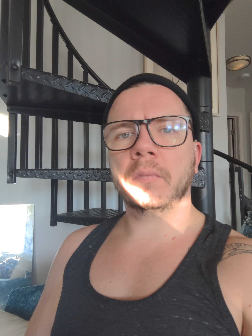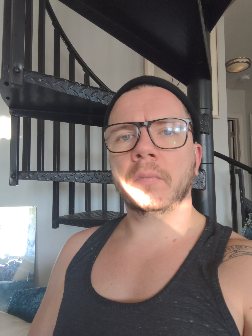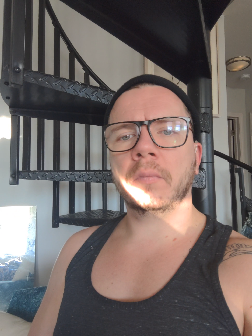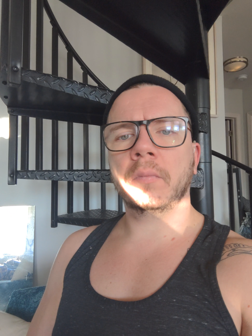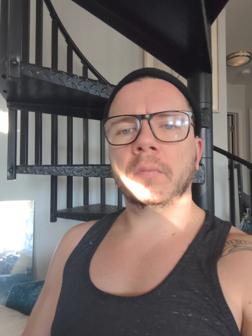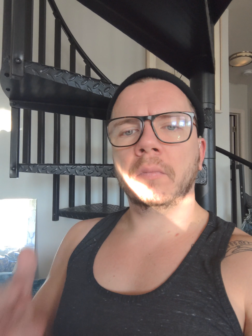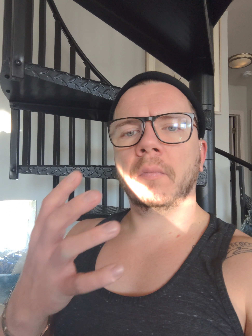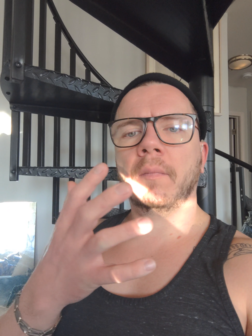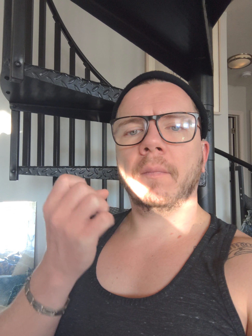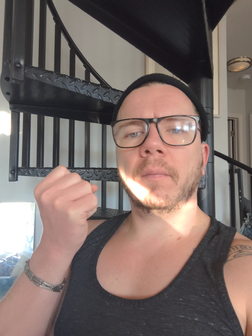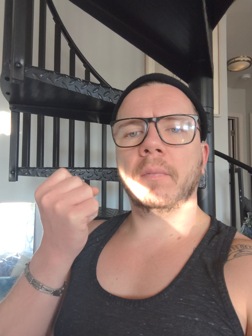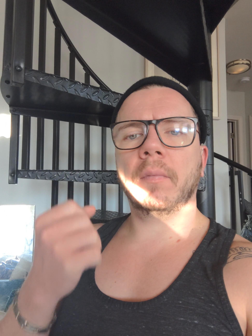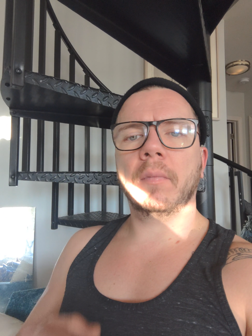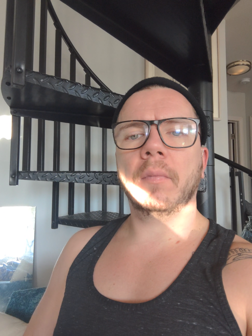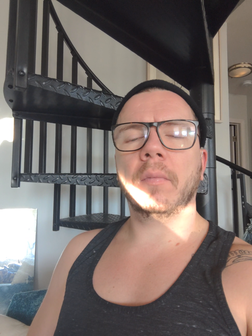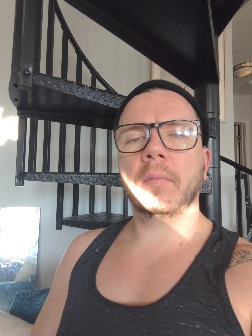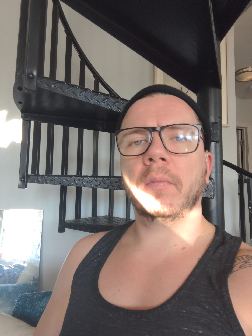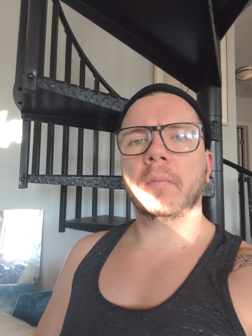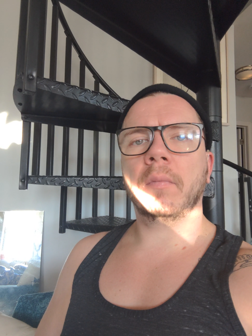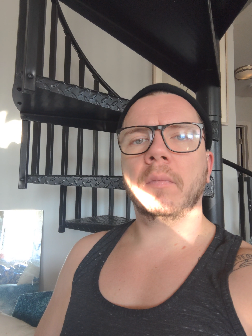fast